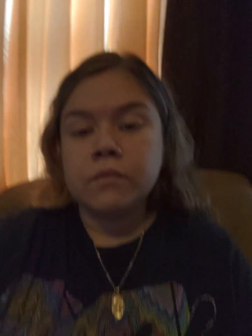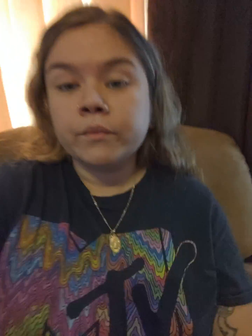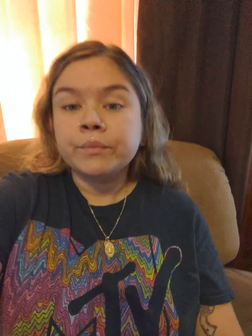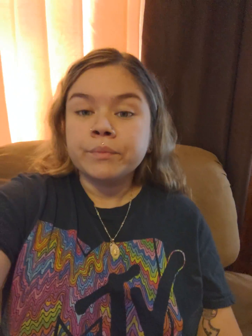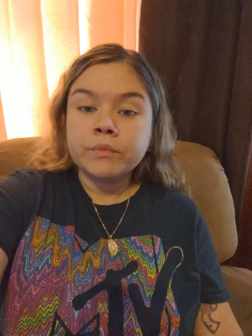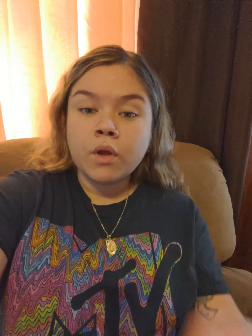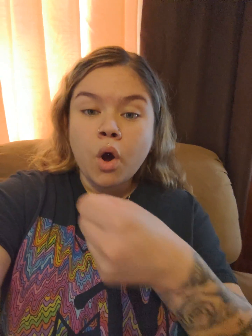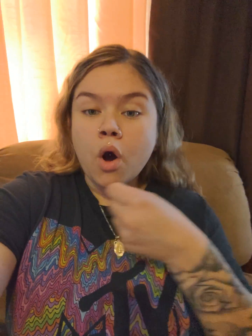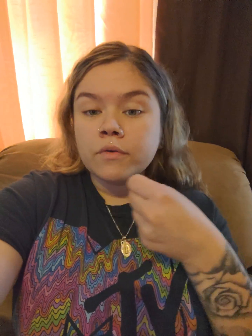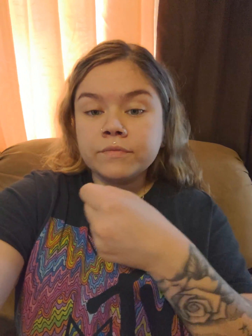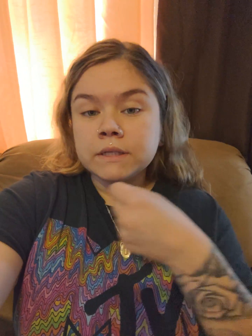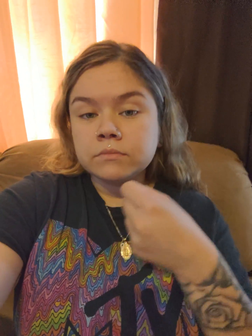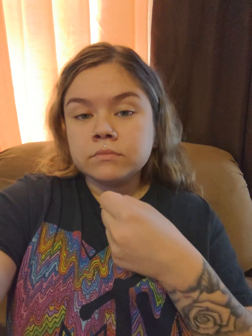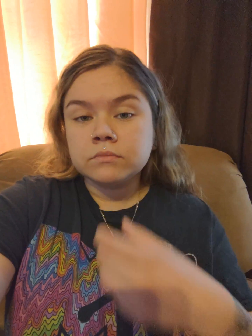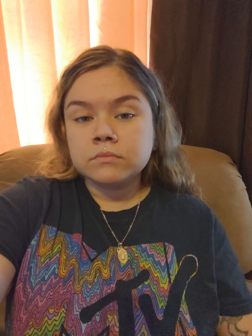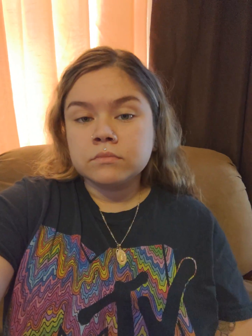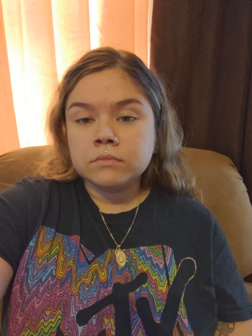coffee